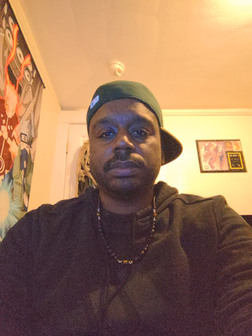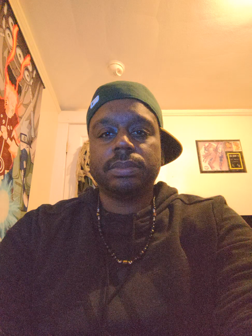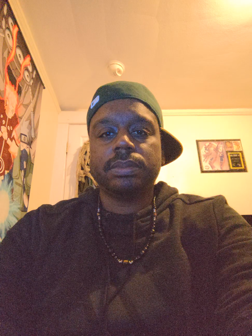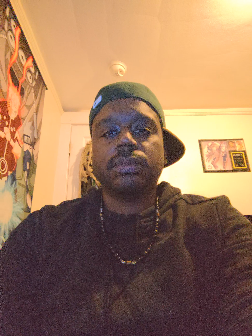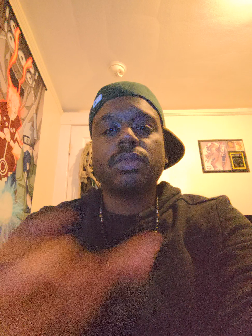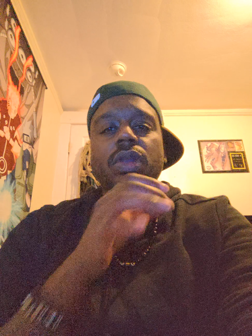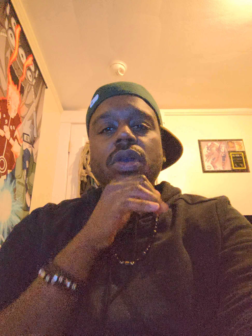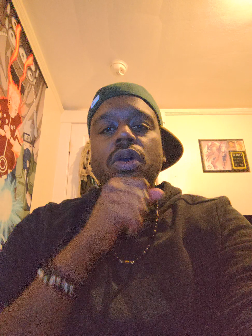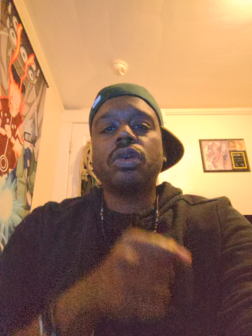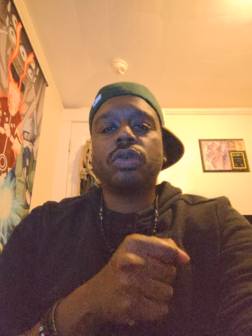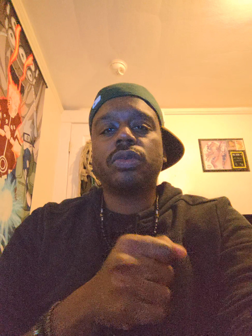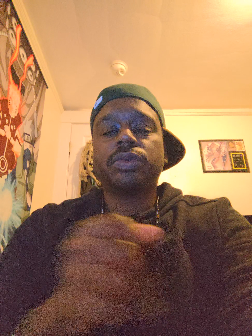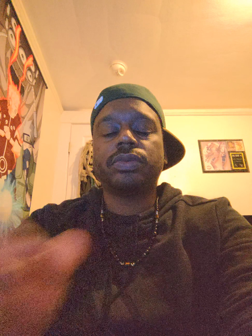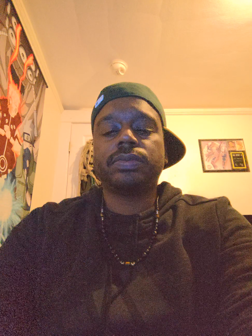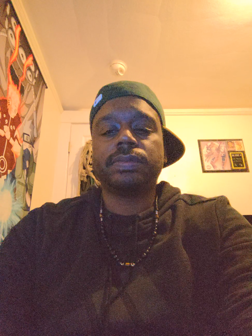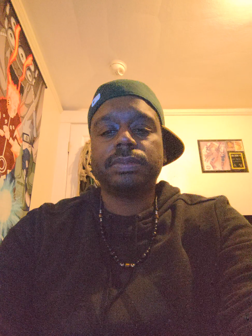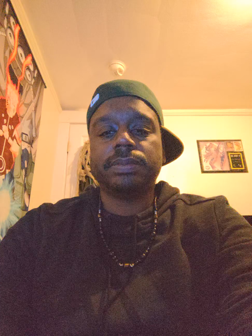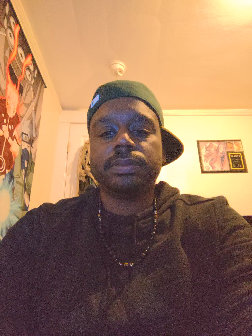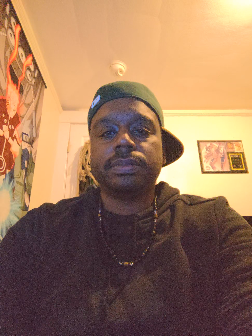old